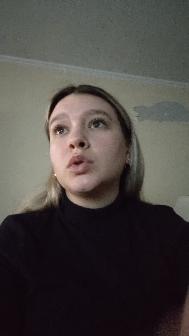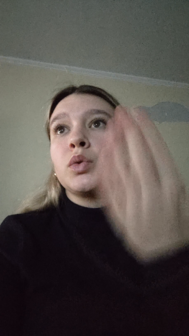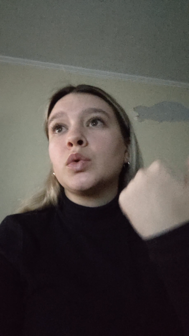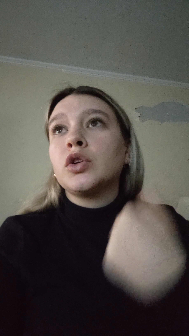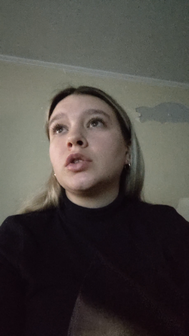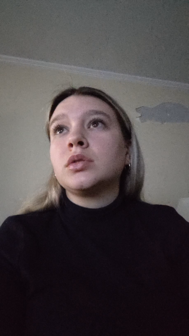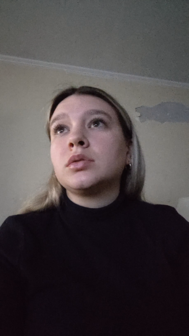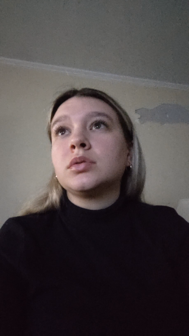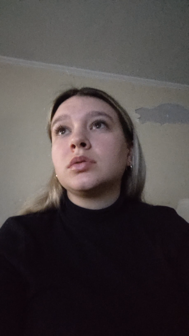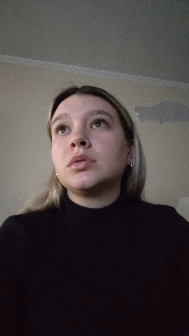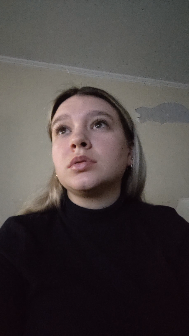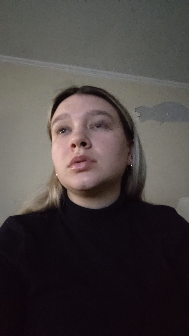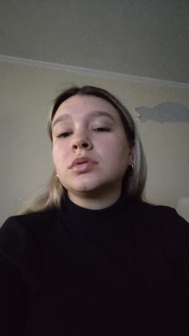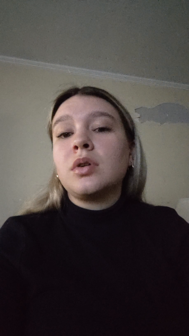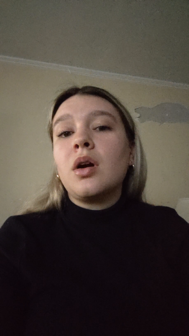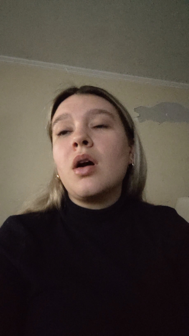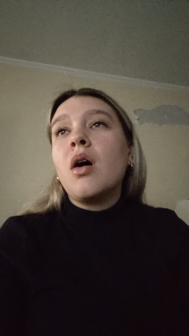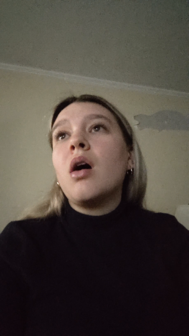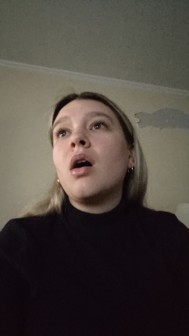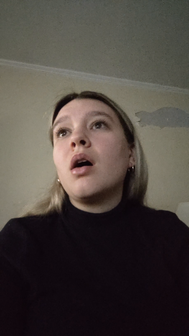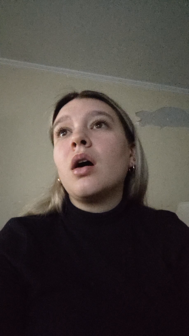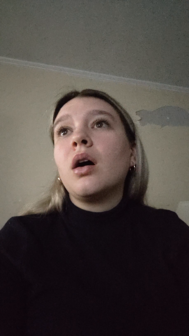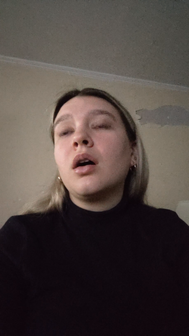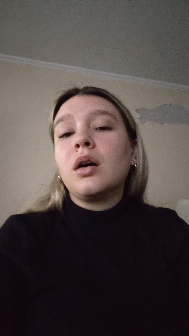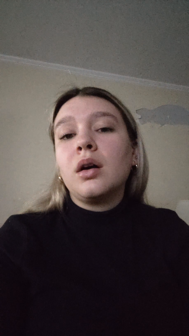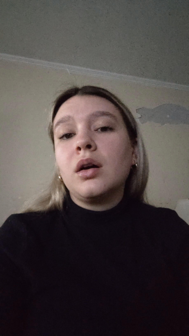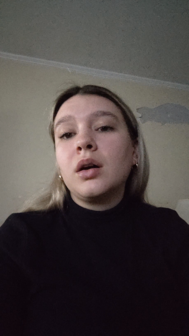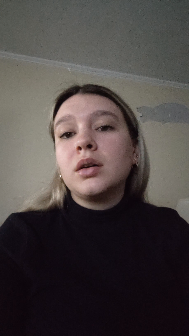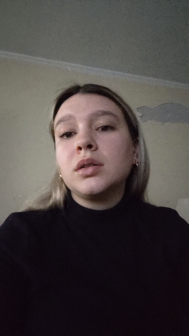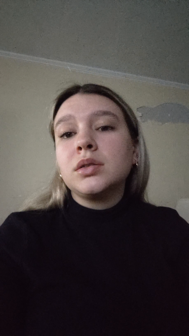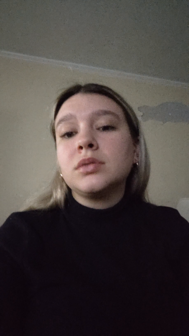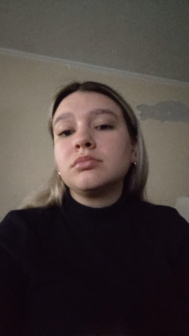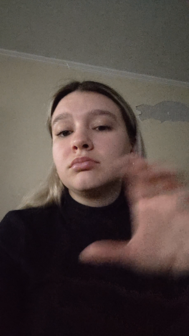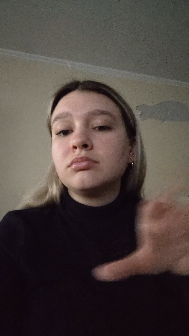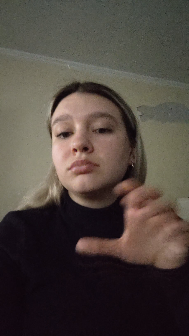does